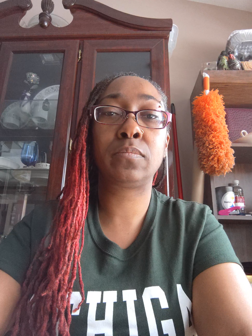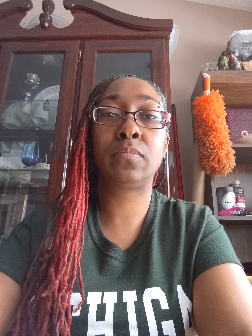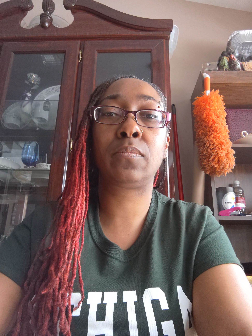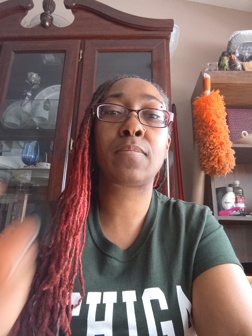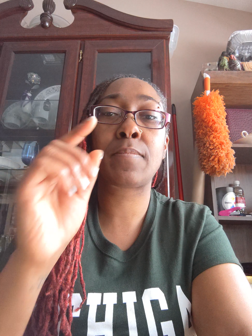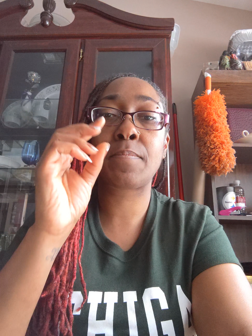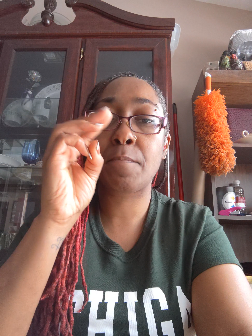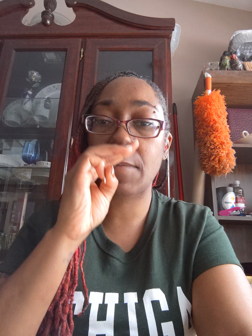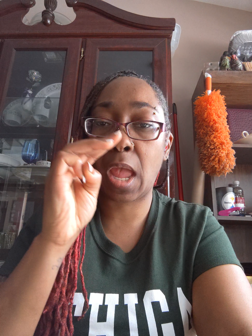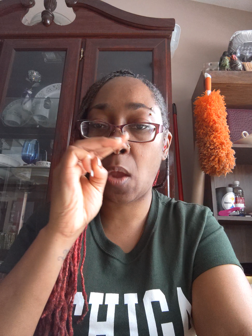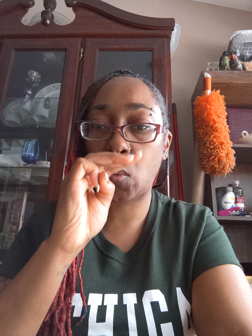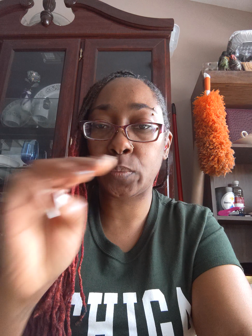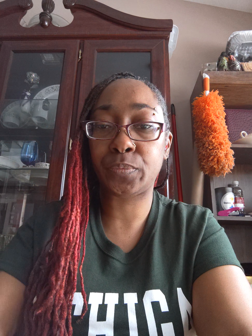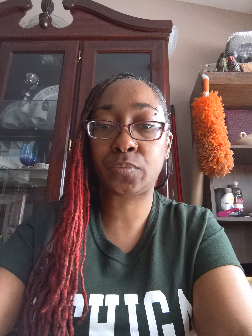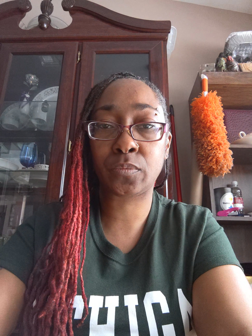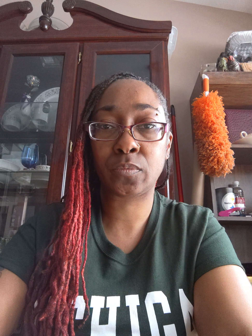mouse